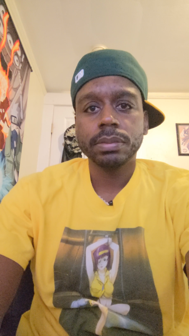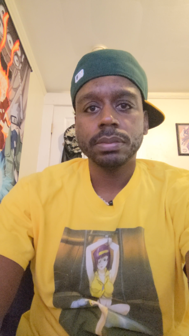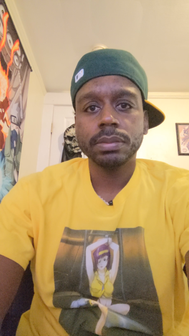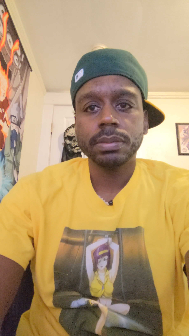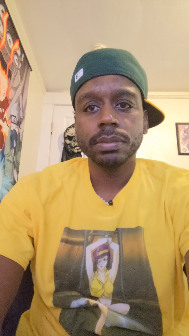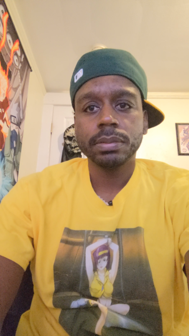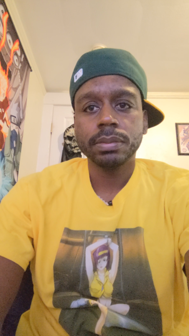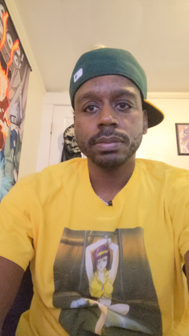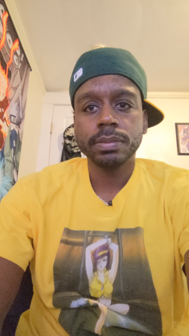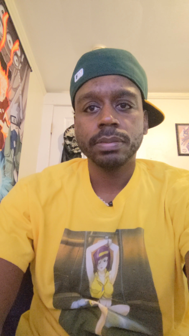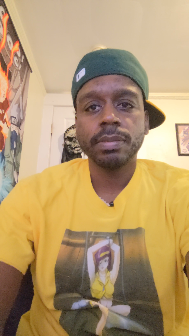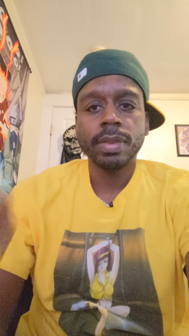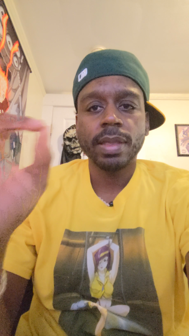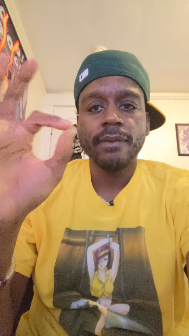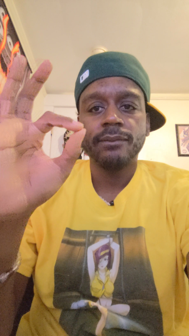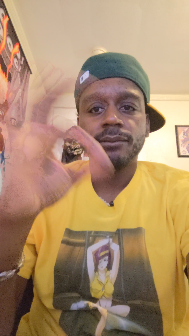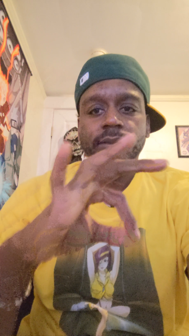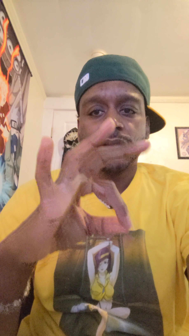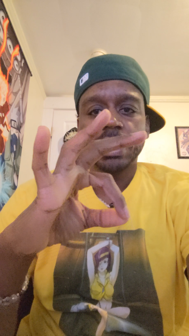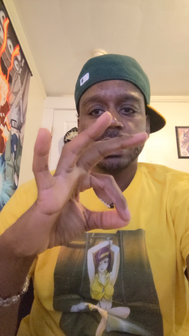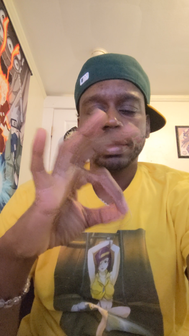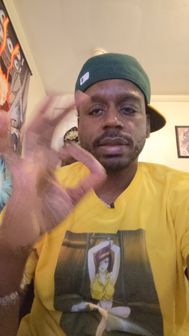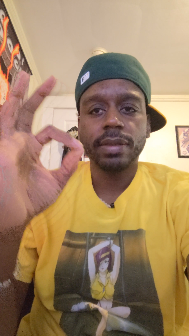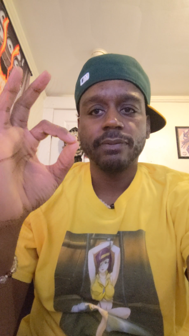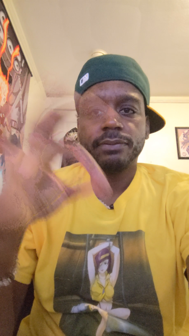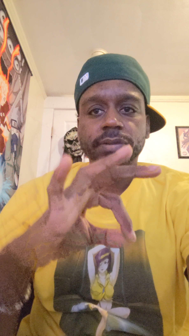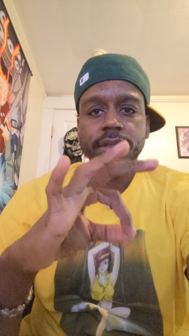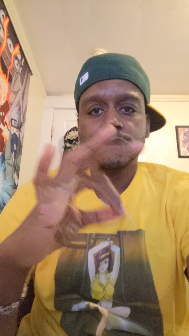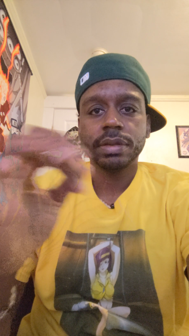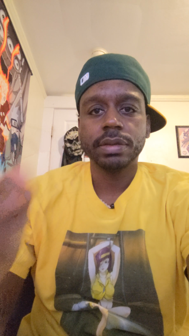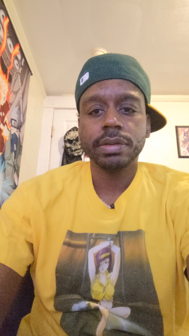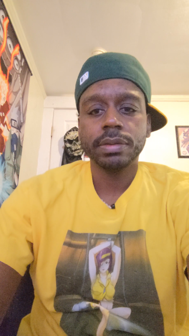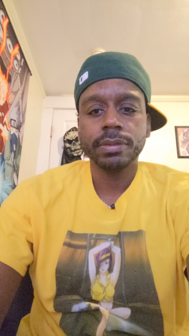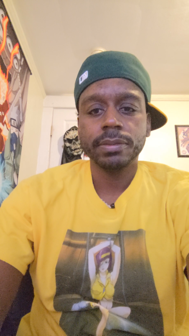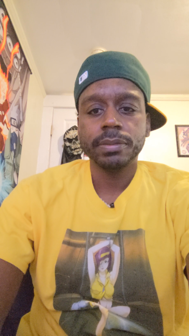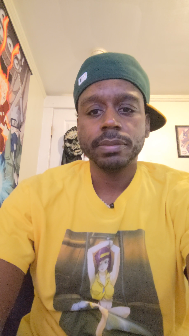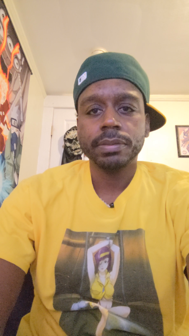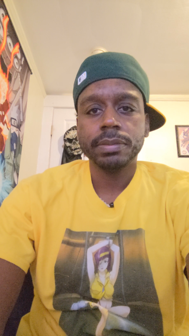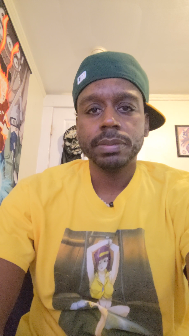fit